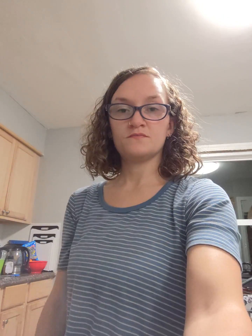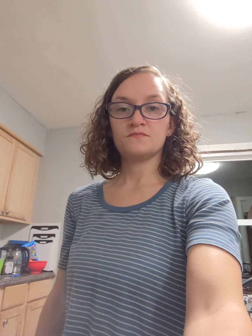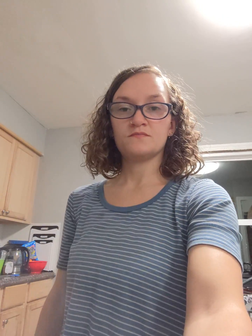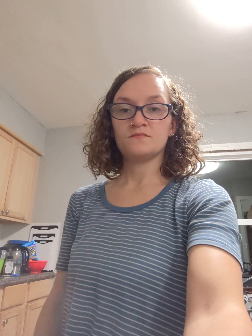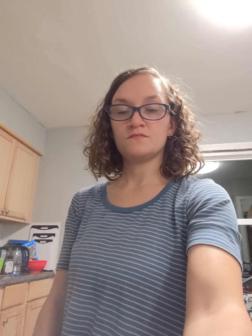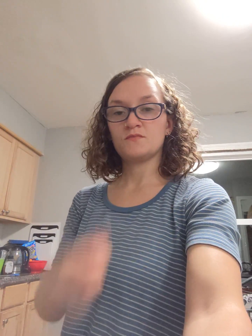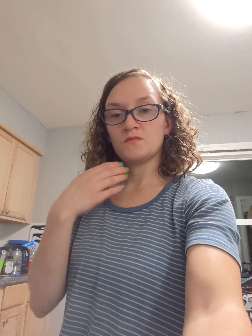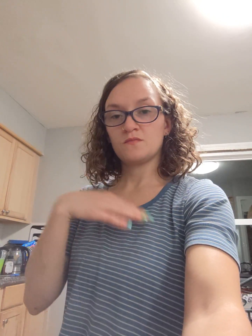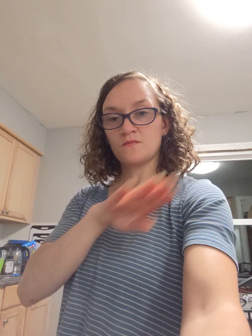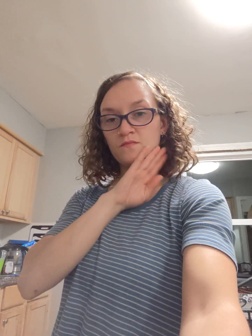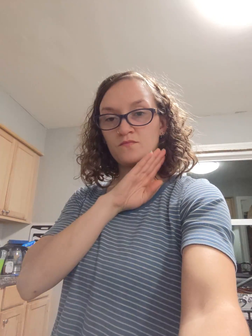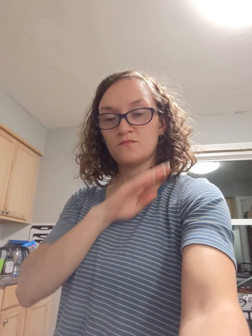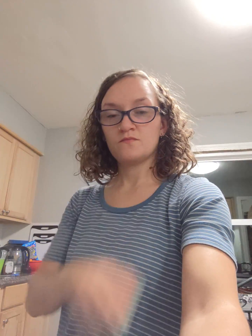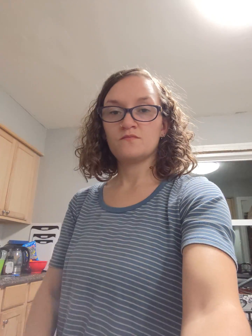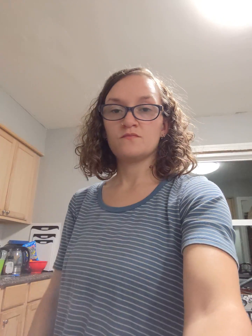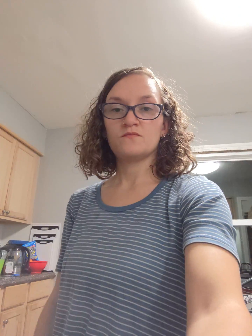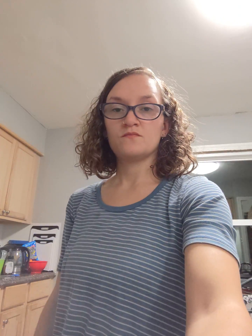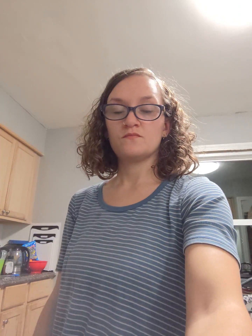scarf